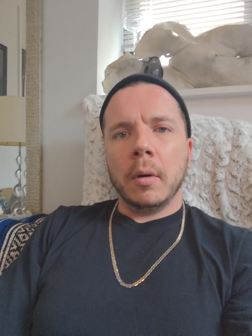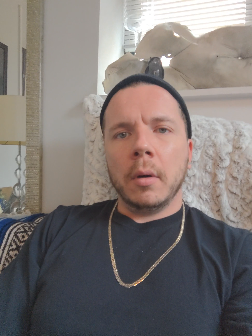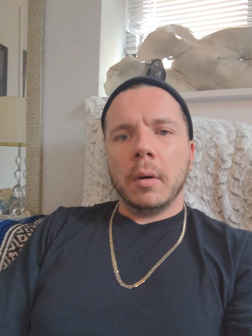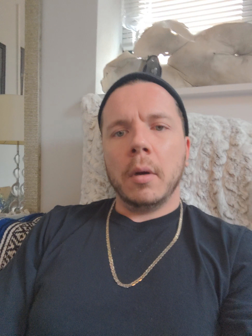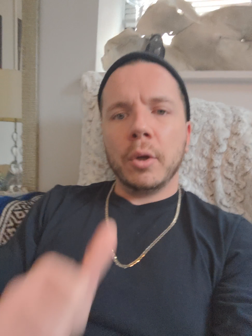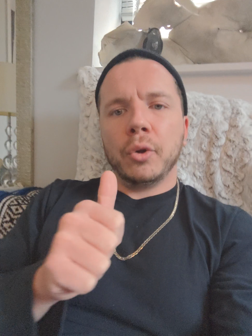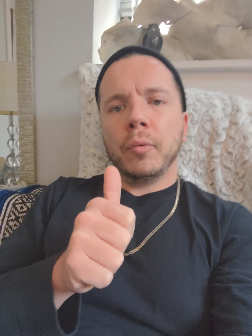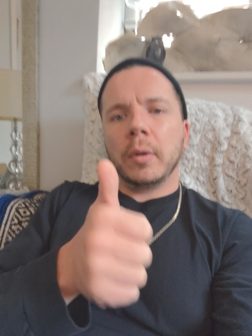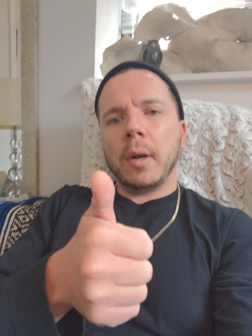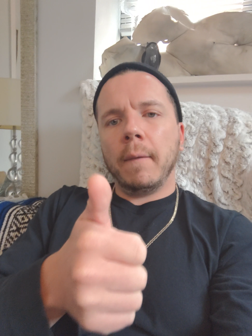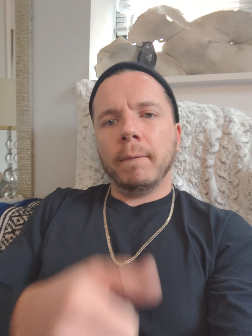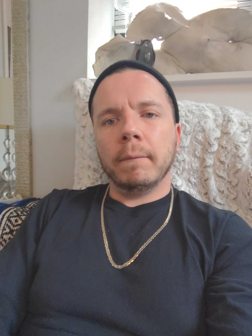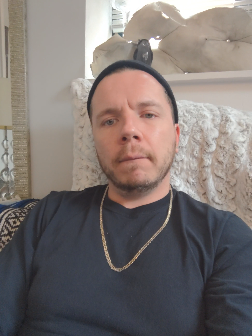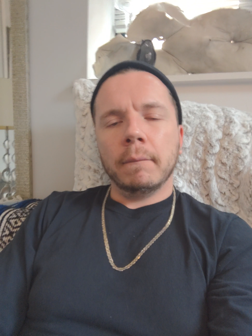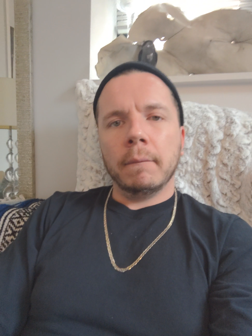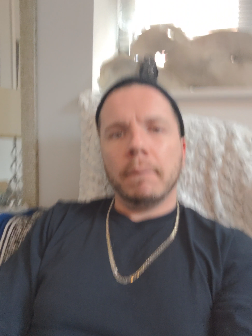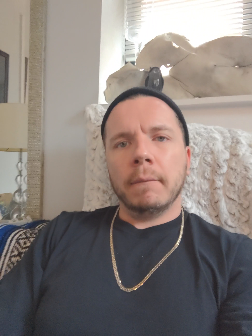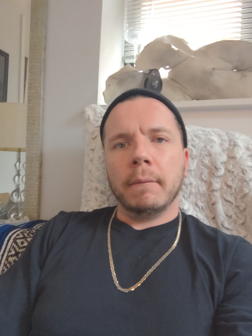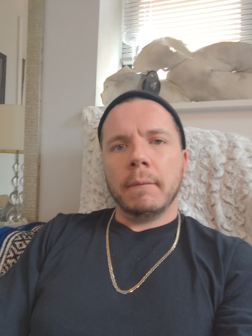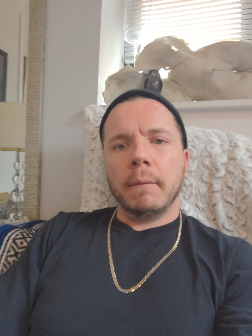yourself